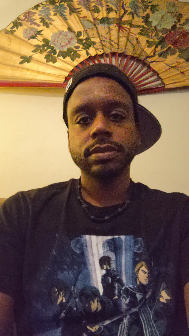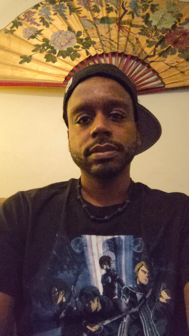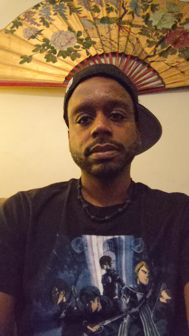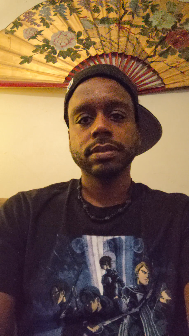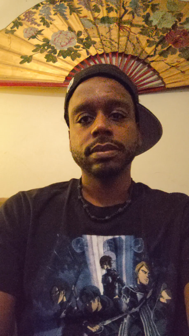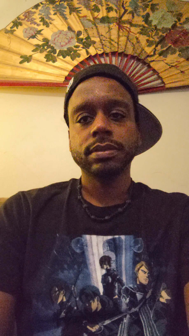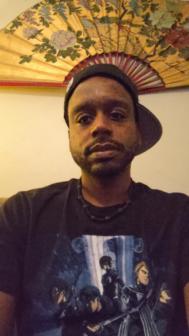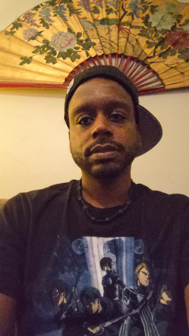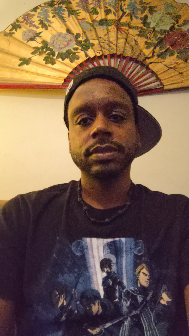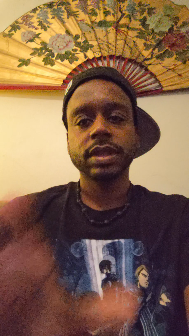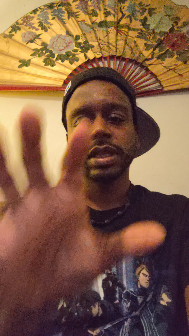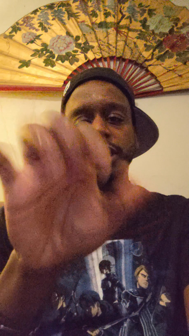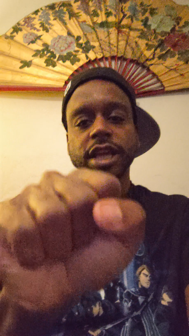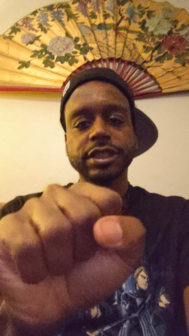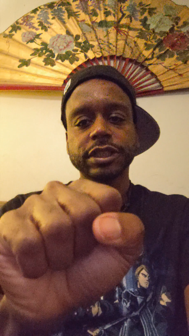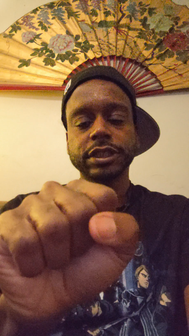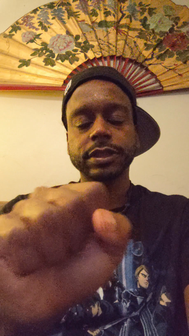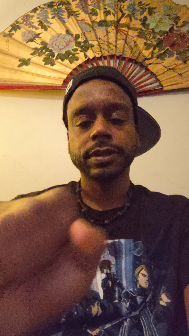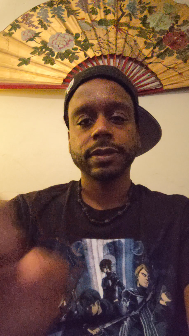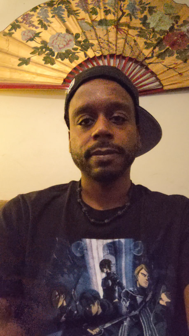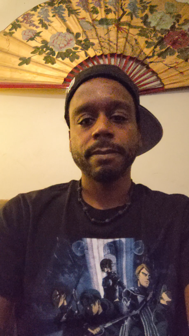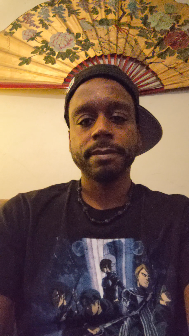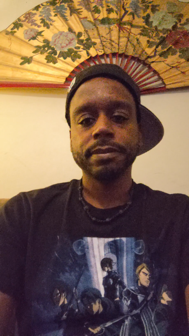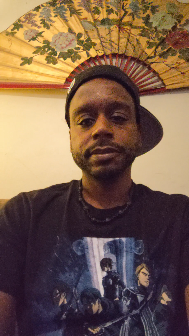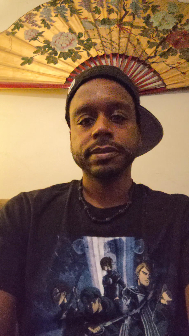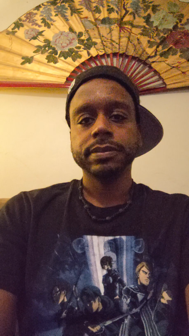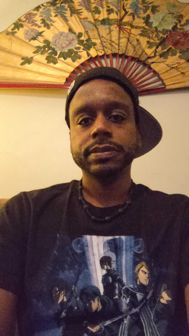catch